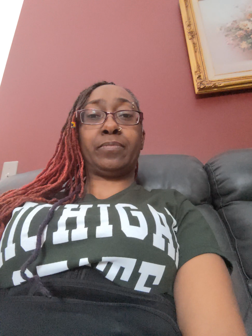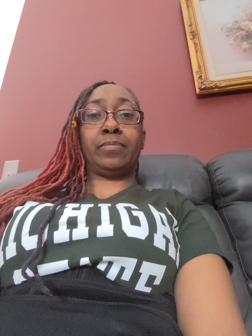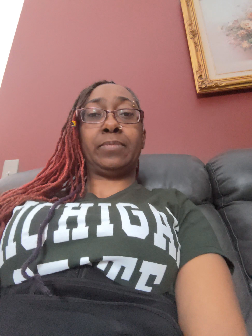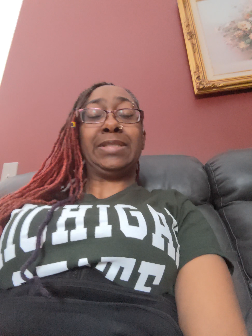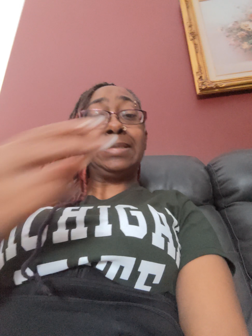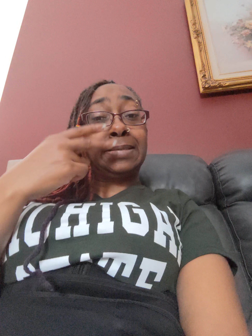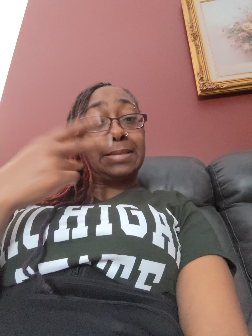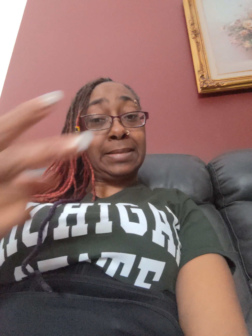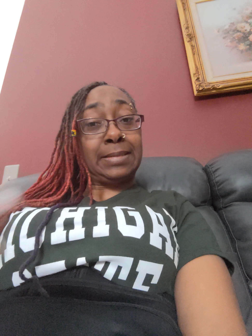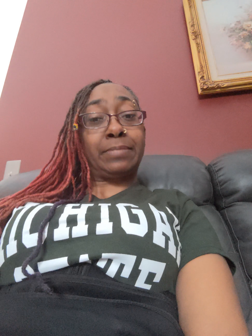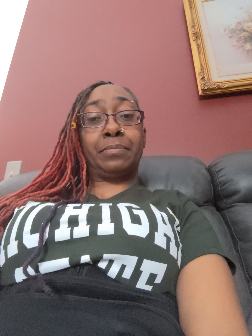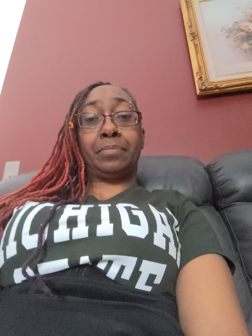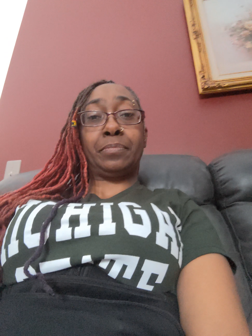see